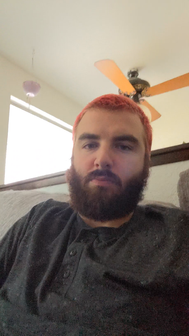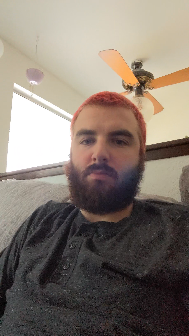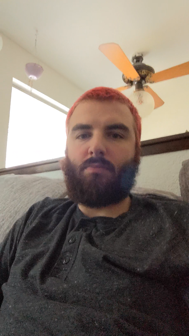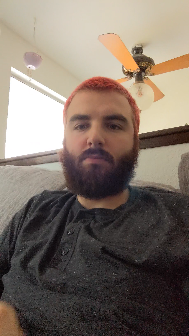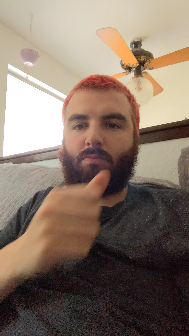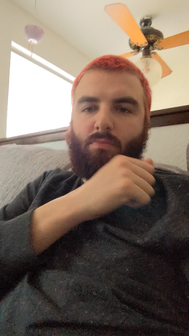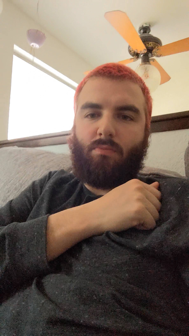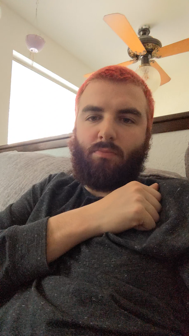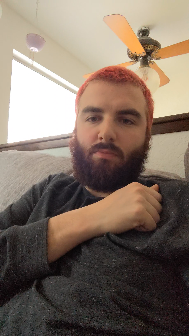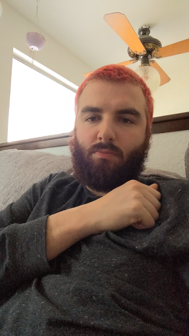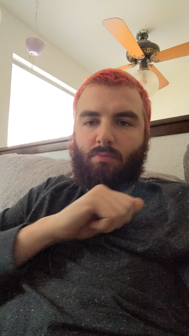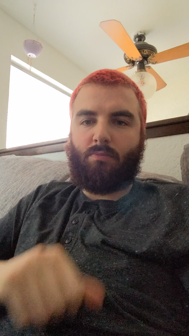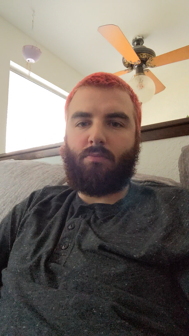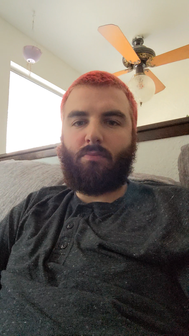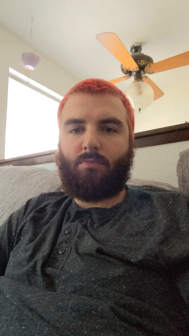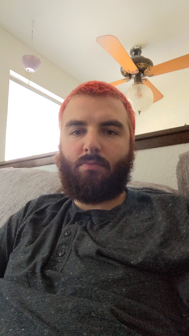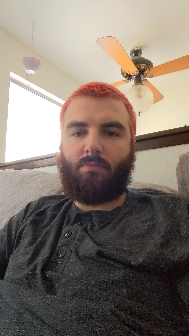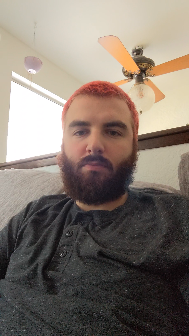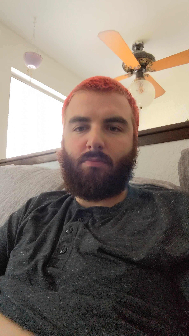hug